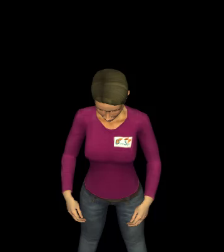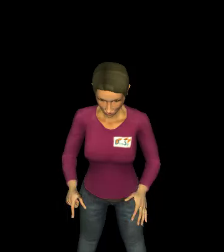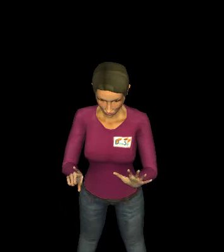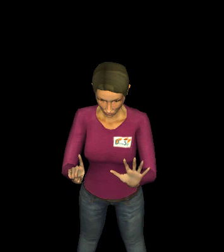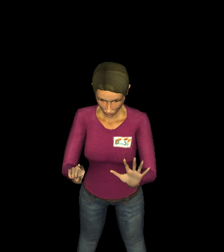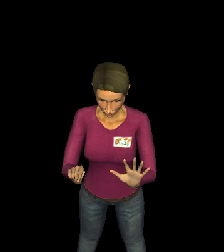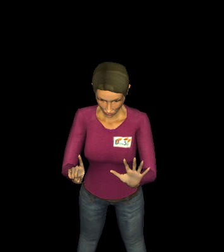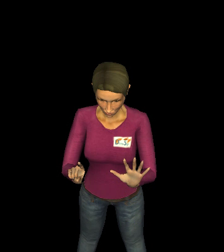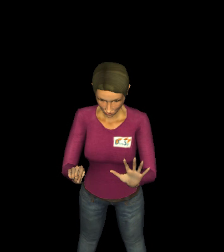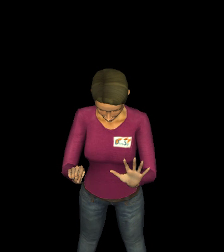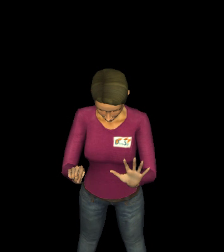70